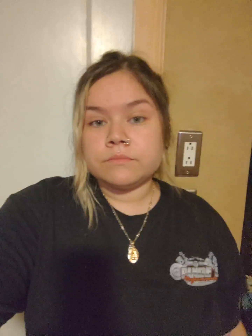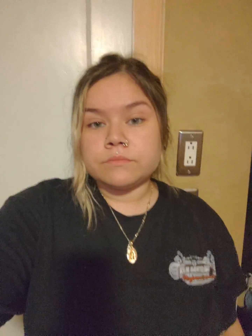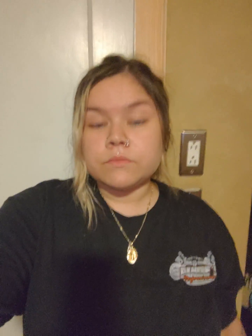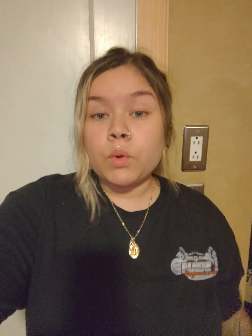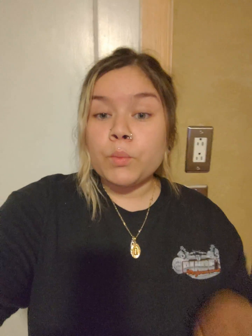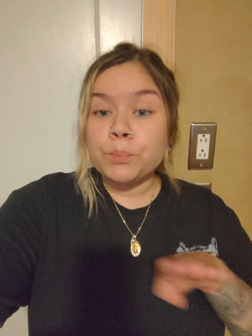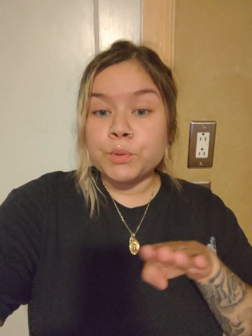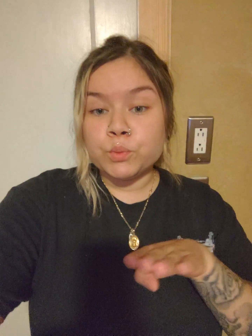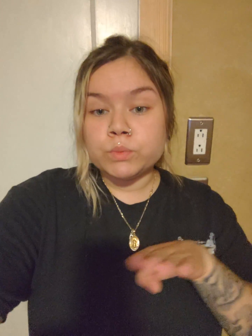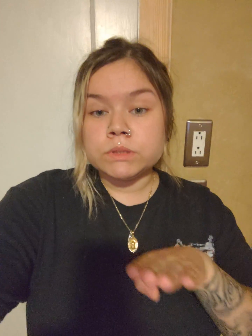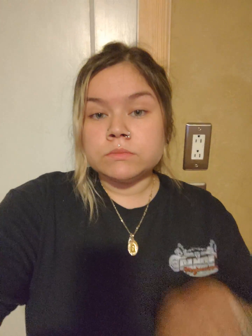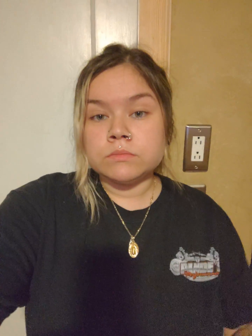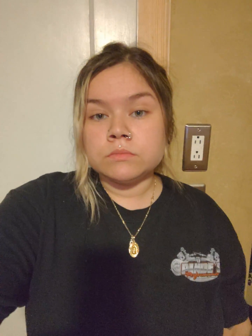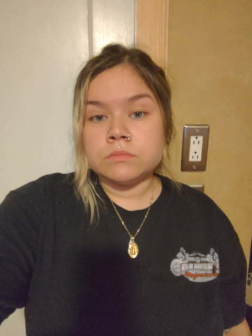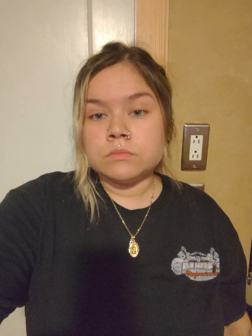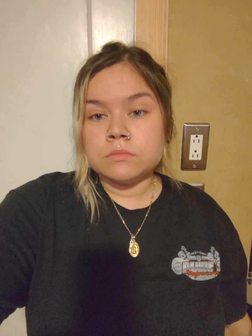boots